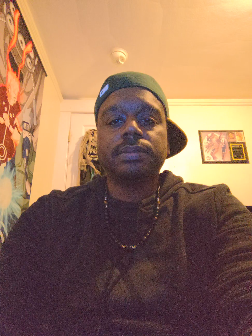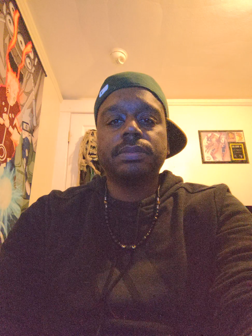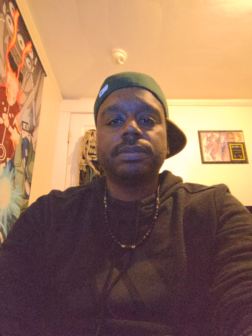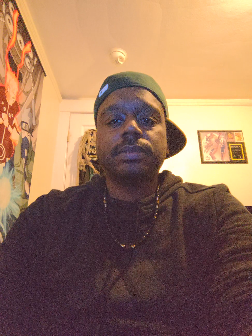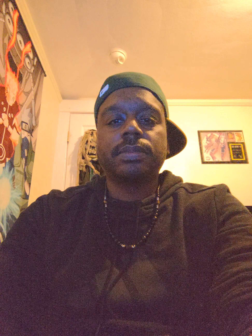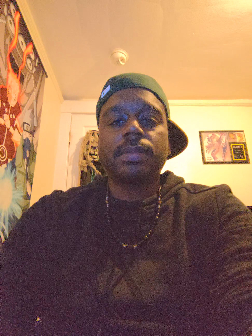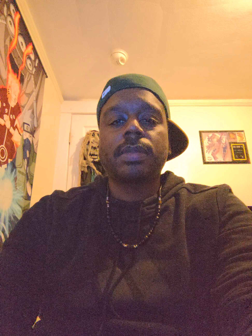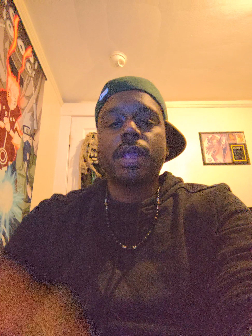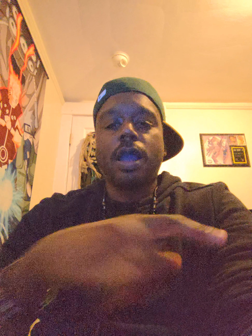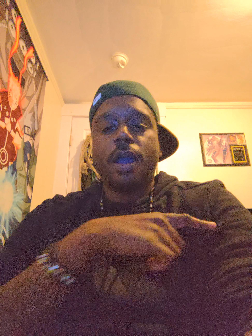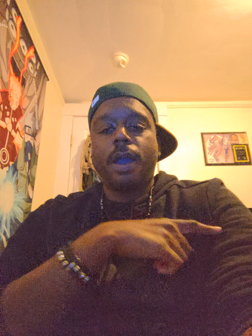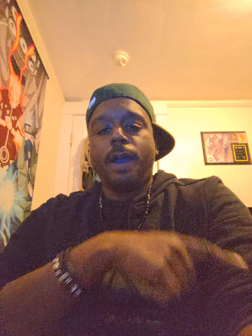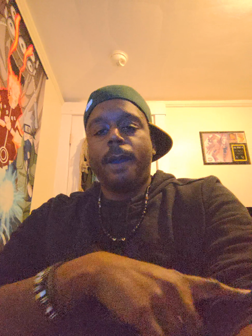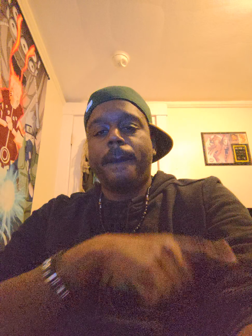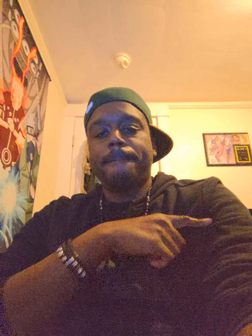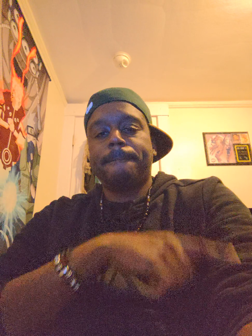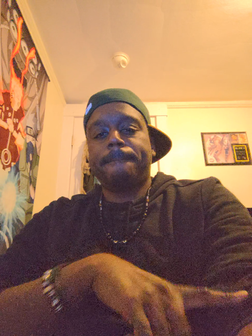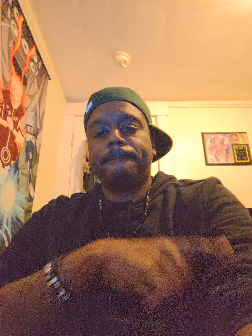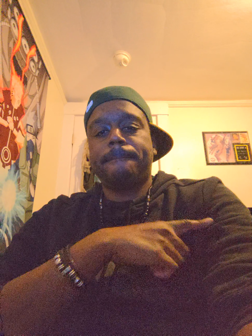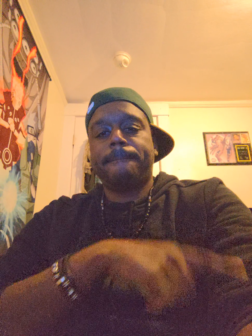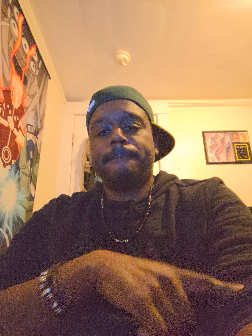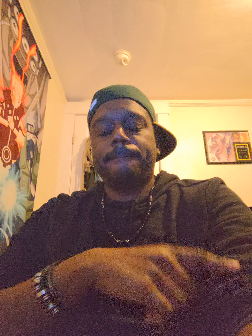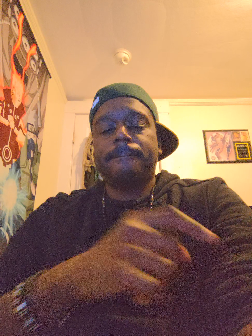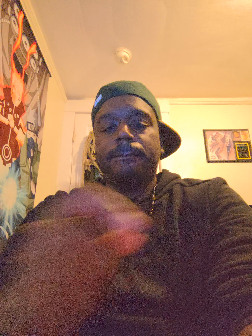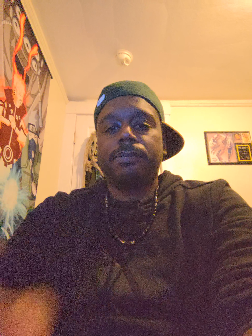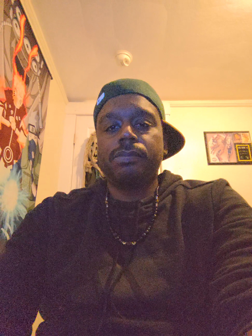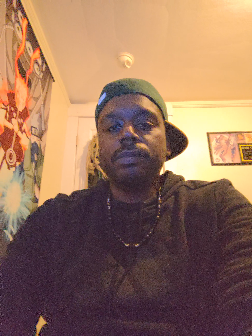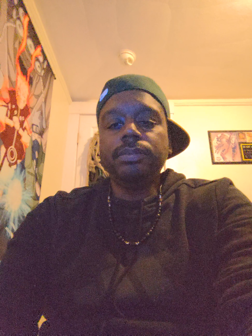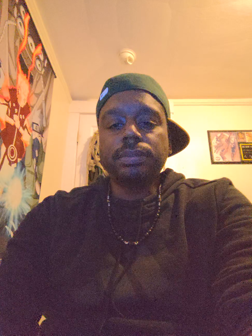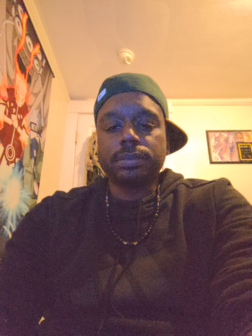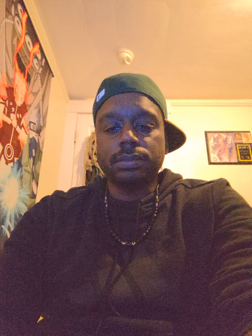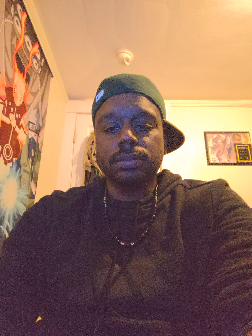arm